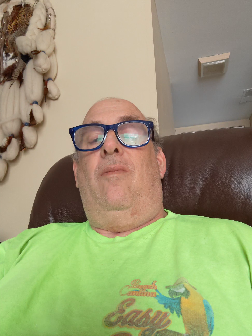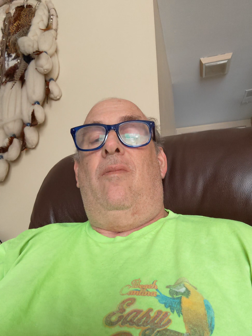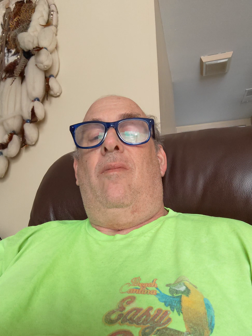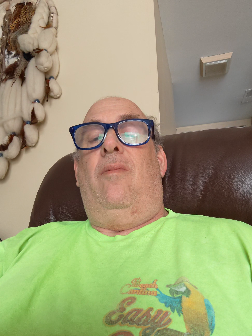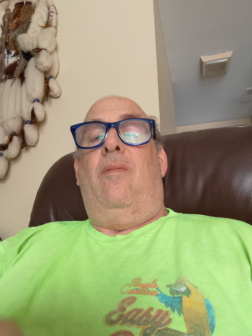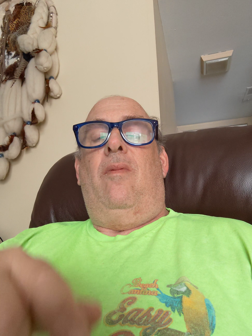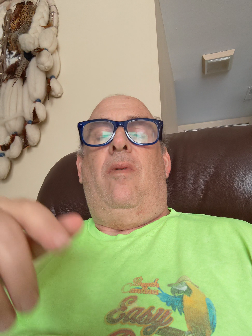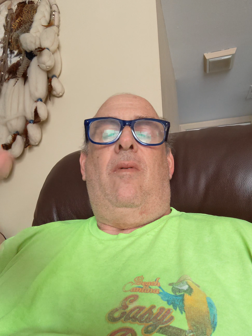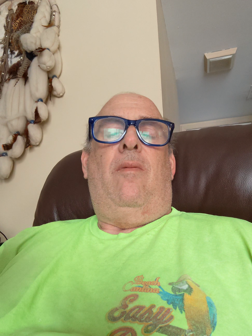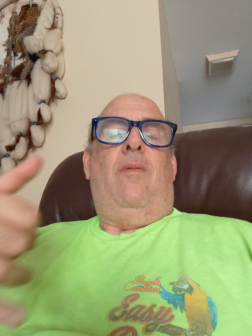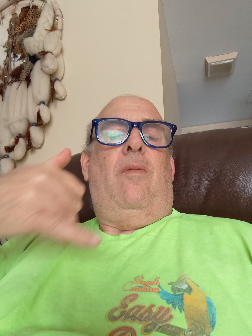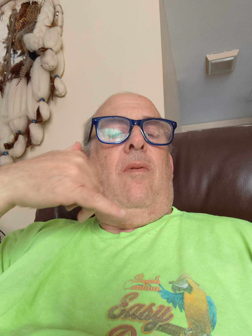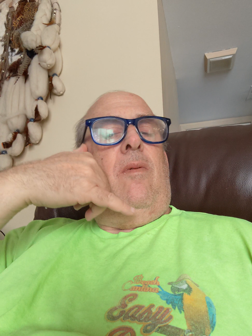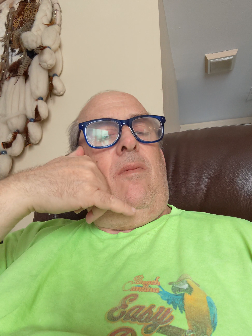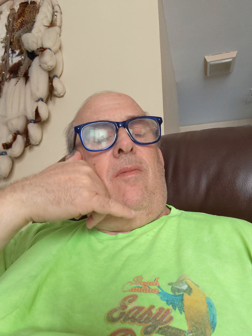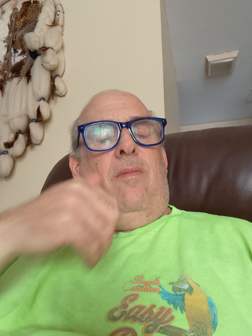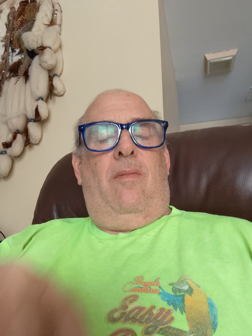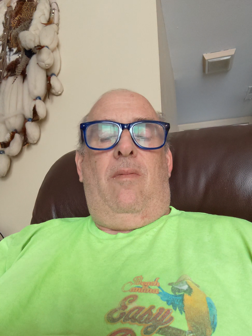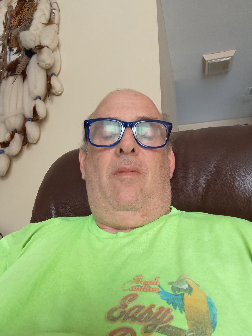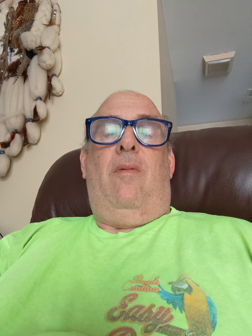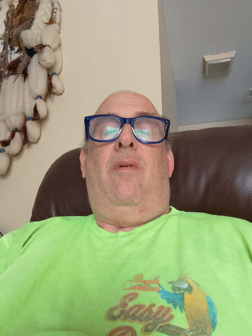call on the phone